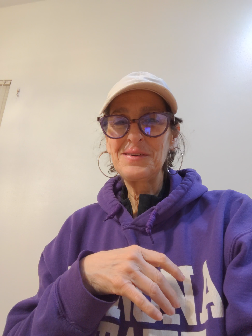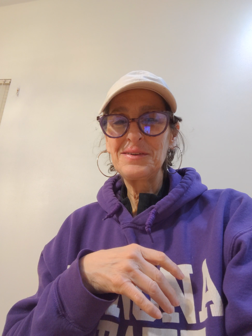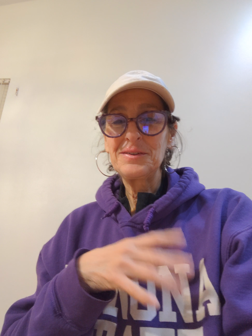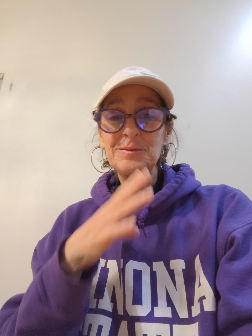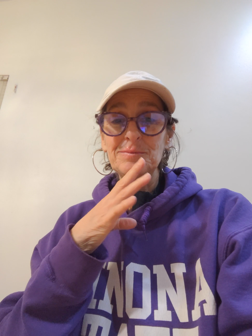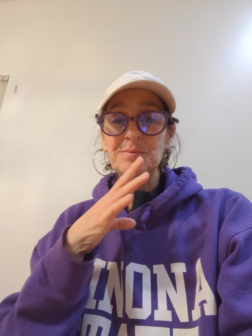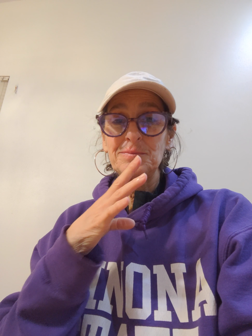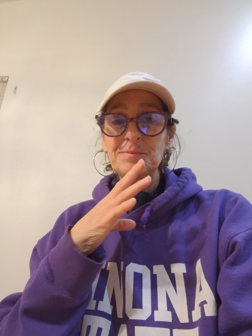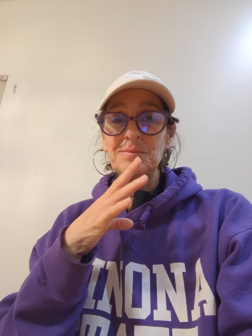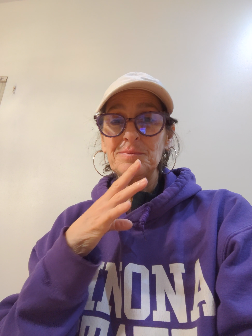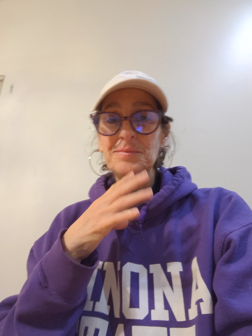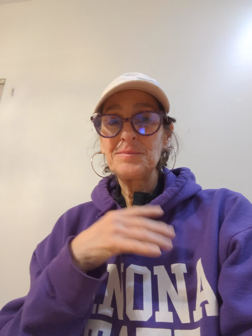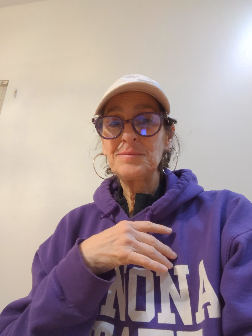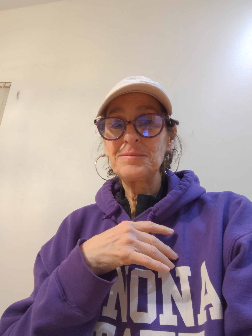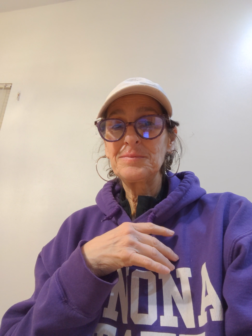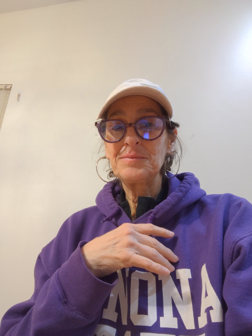talk